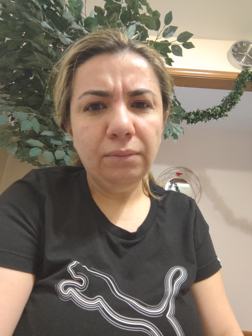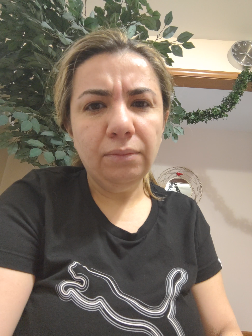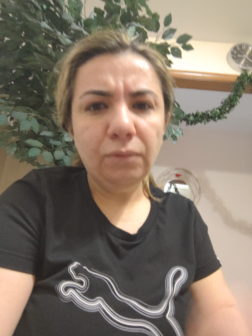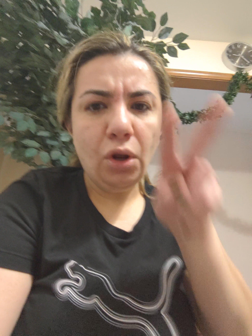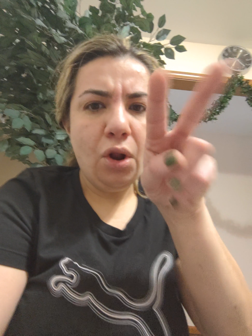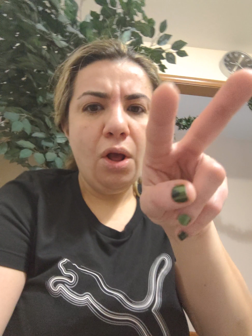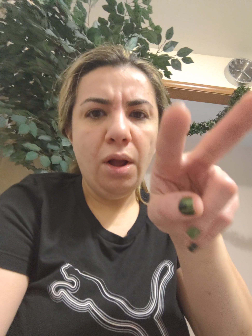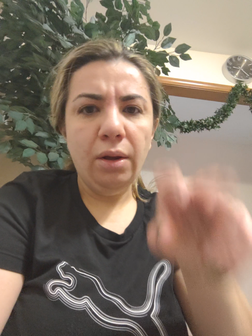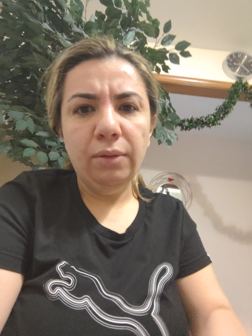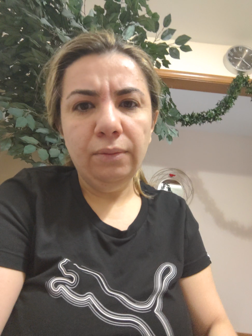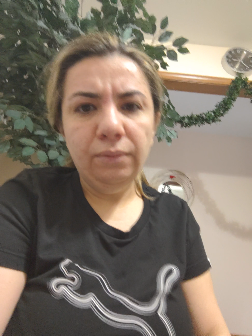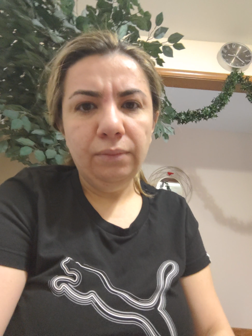look